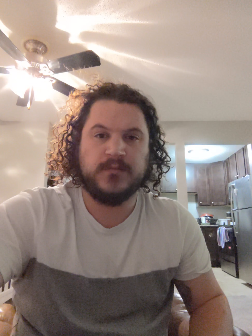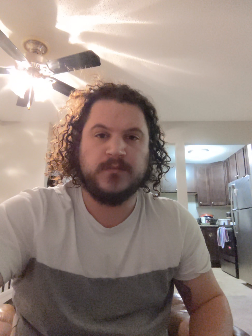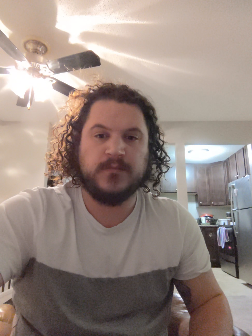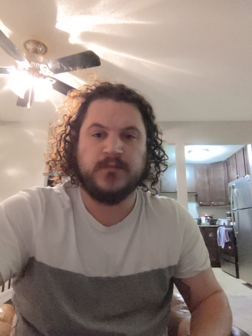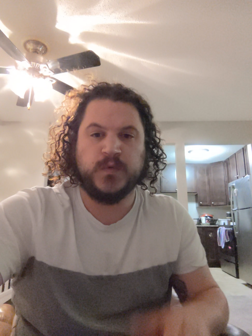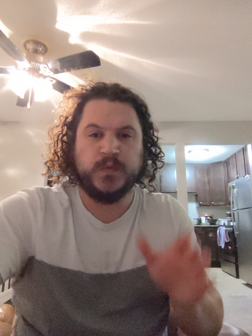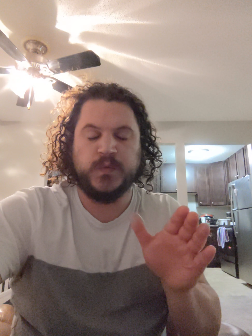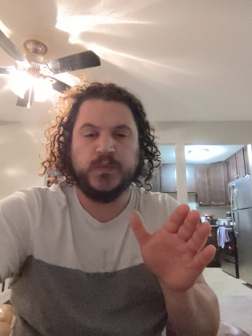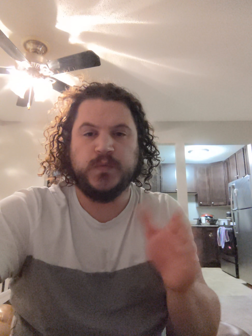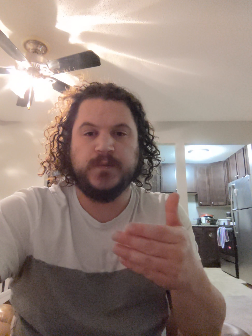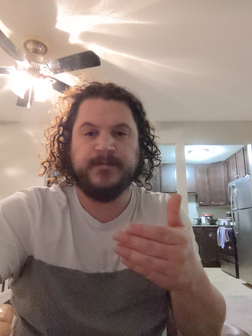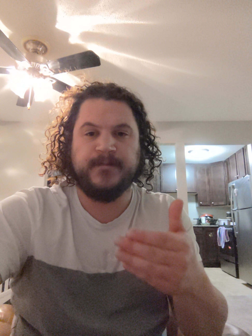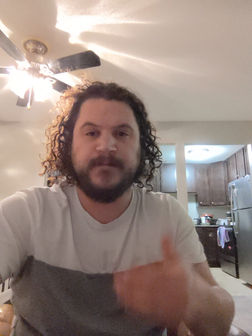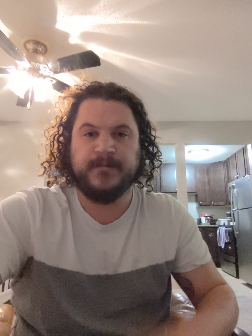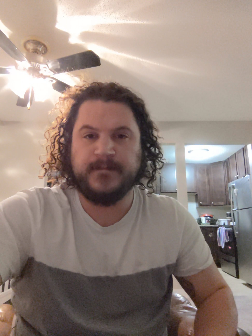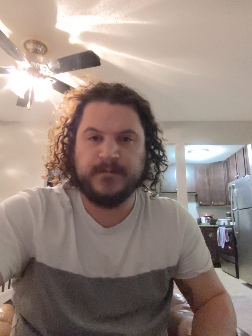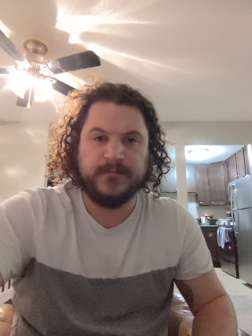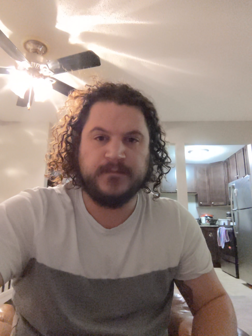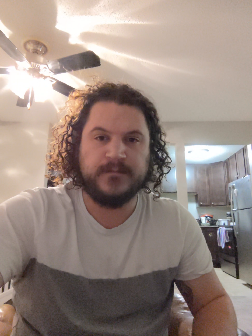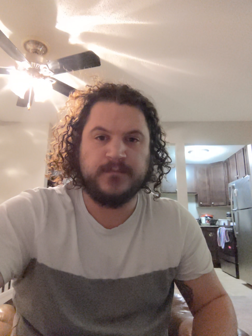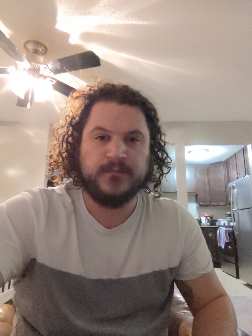room